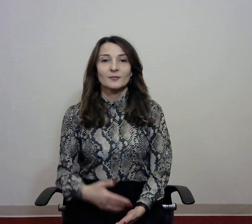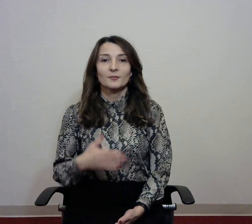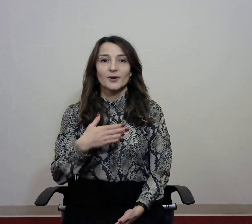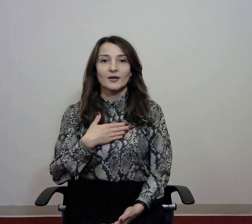mən